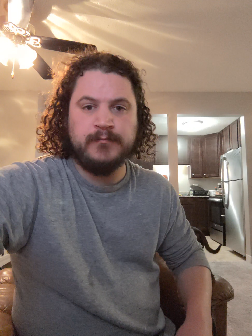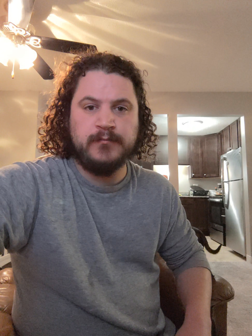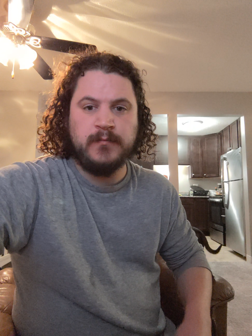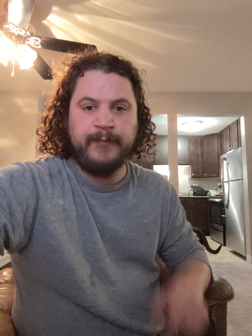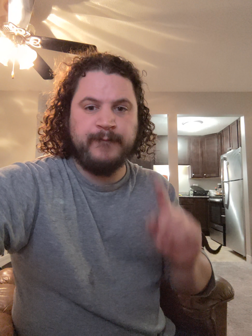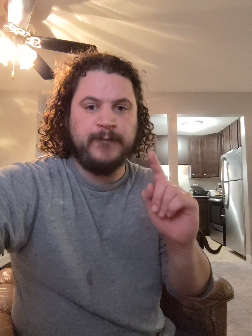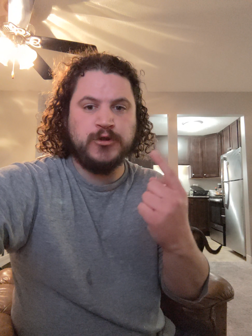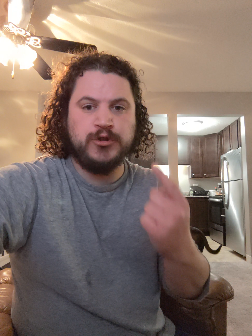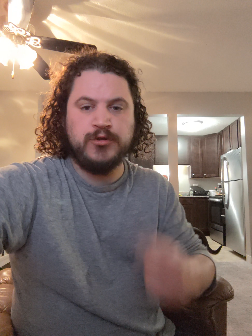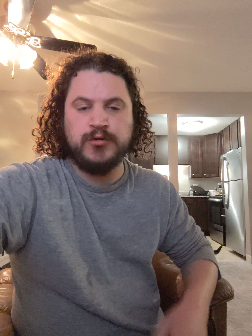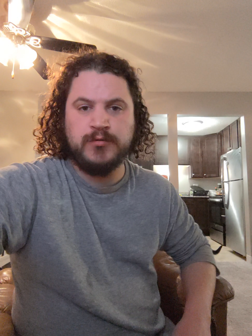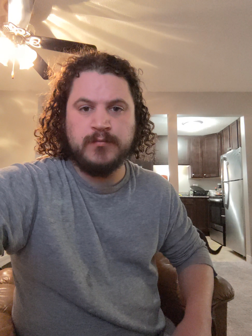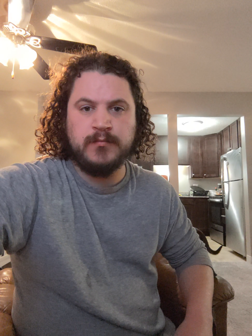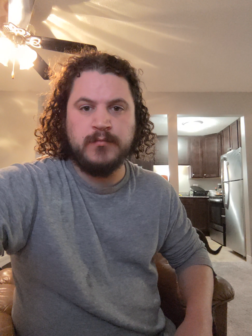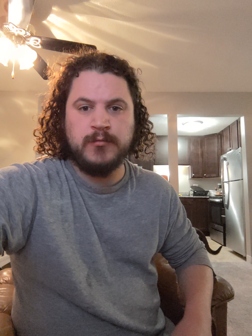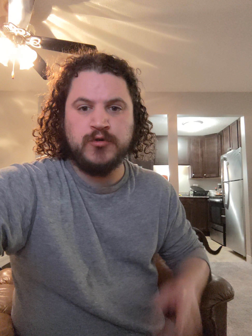first